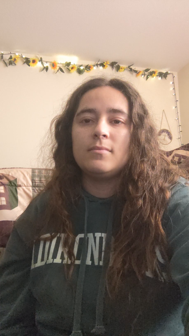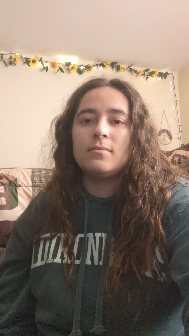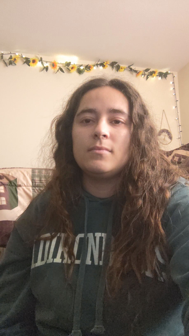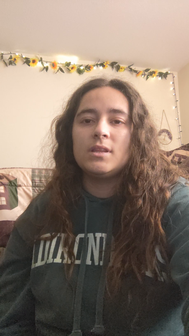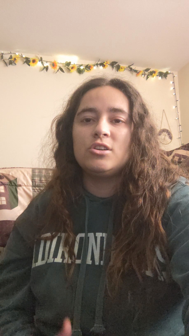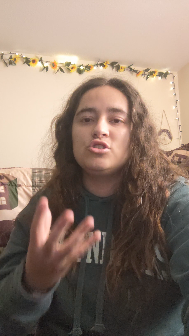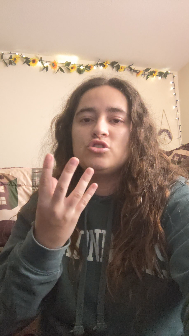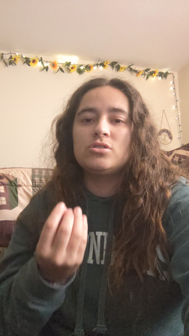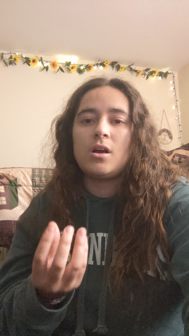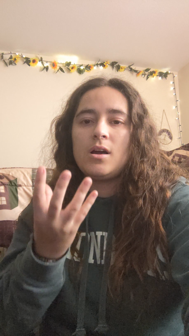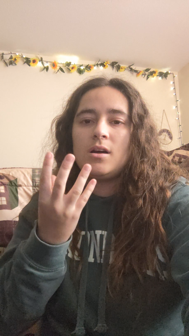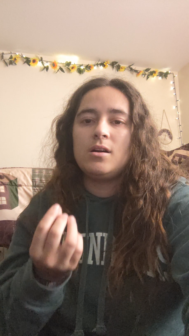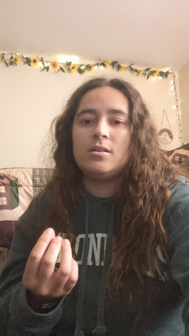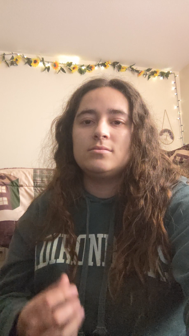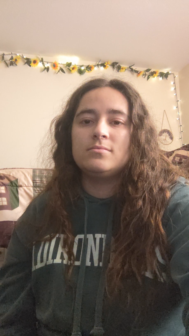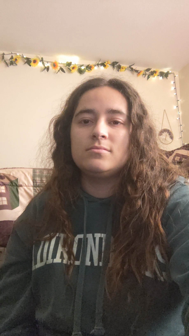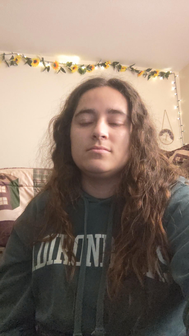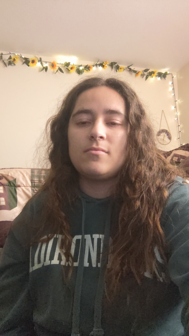gentle